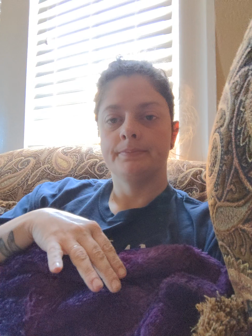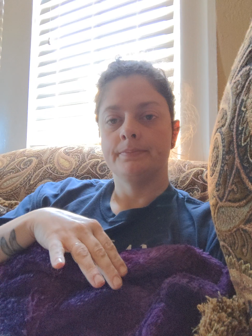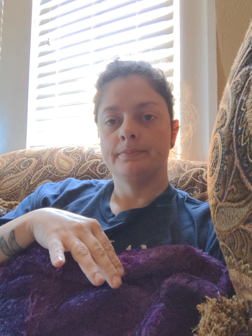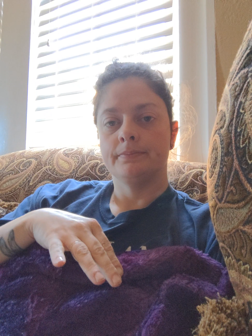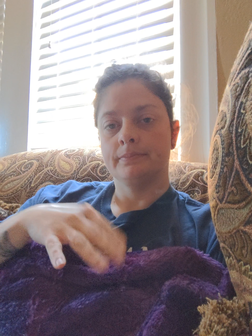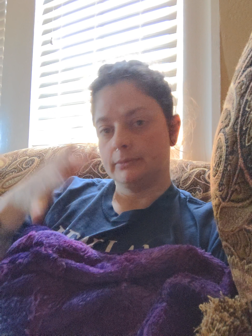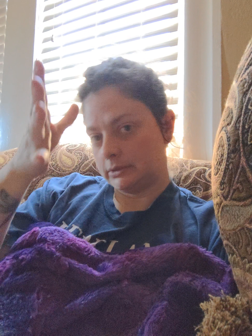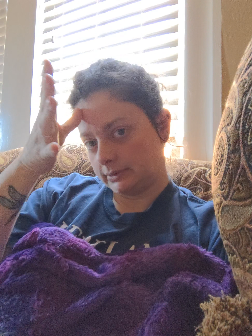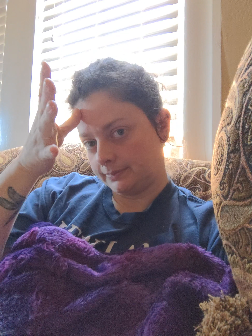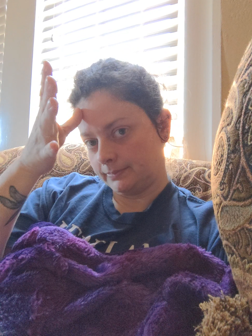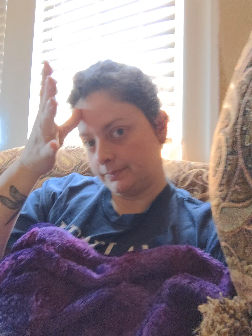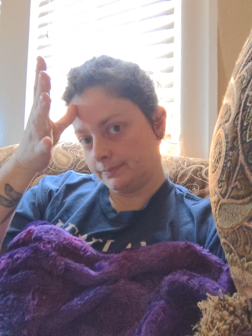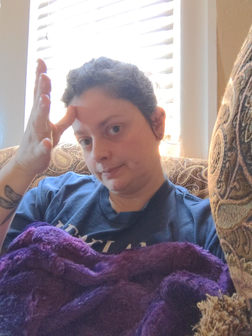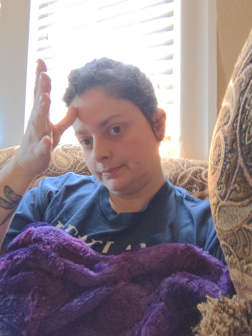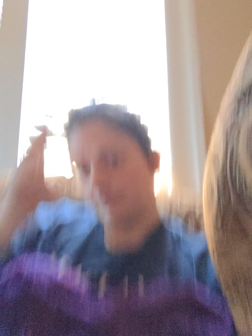dad